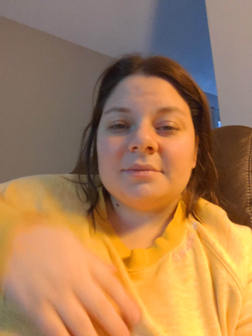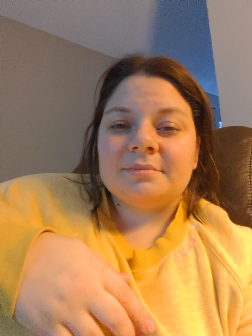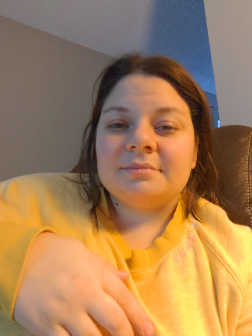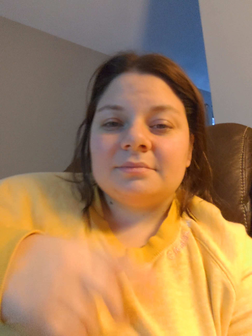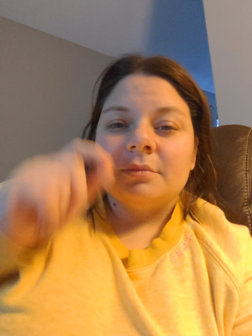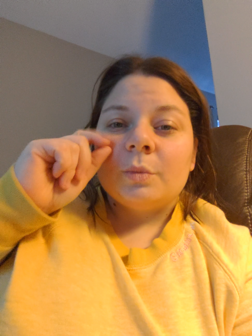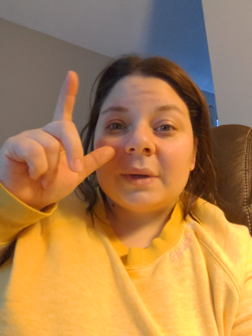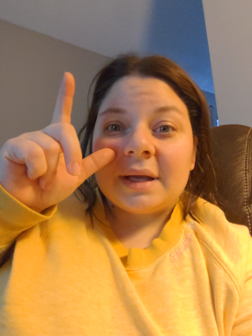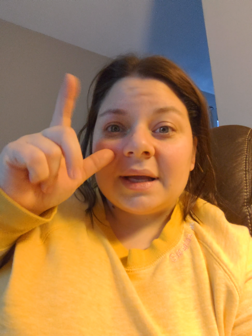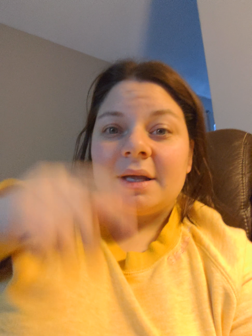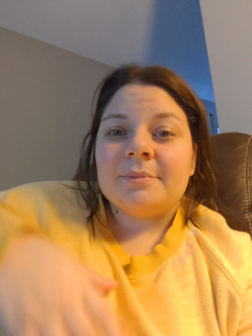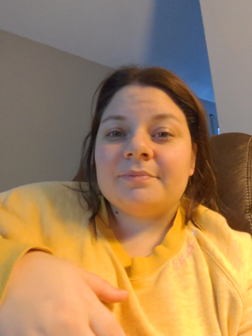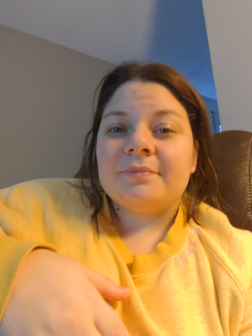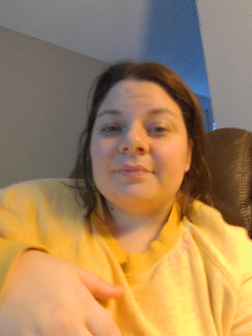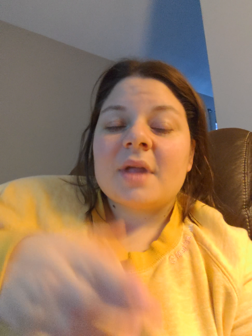wake